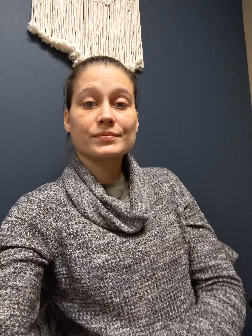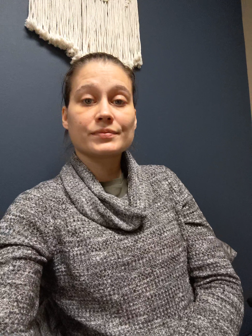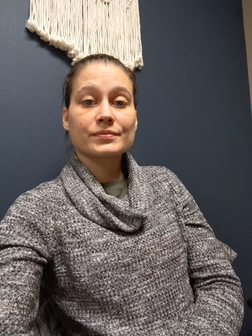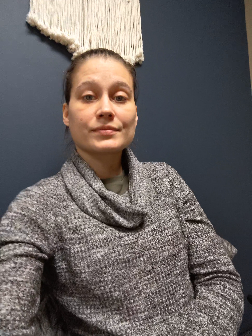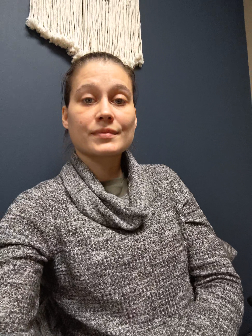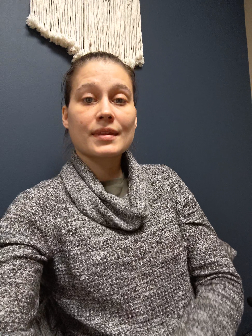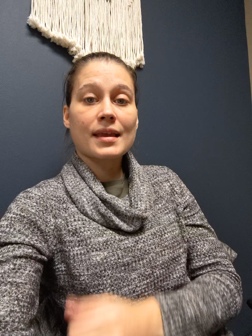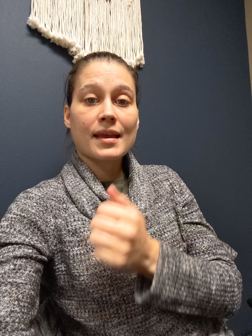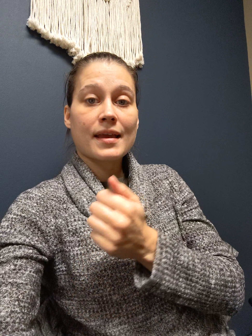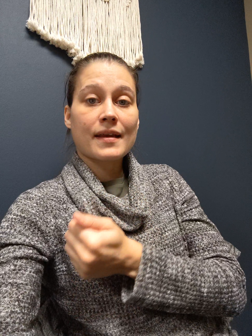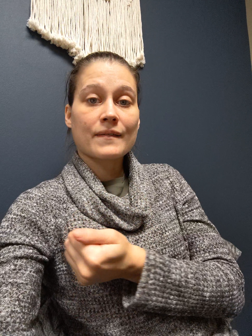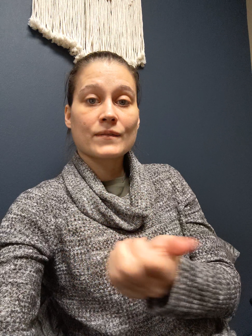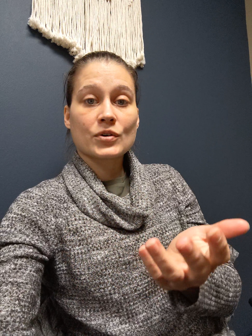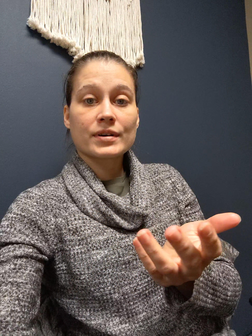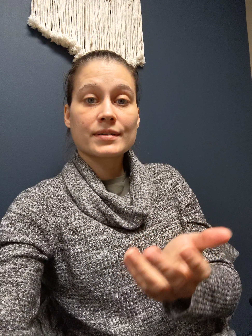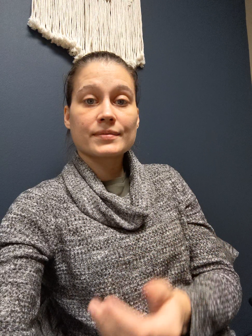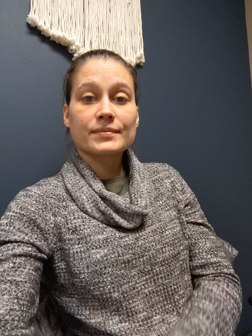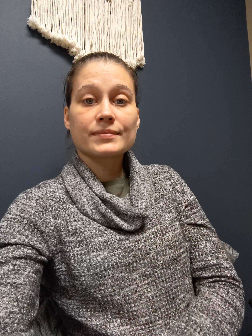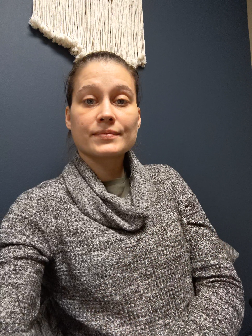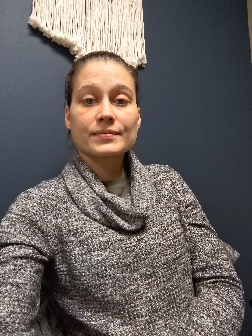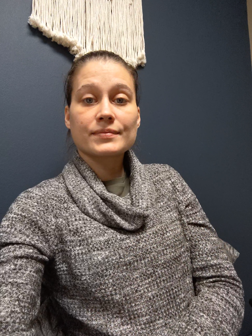every